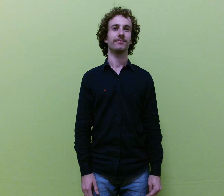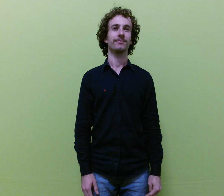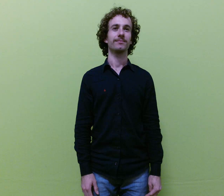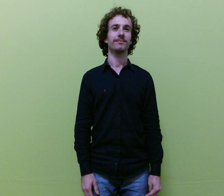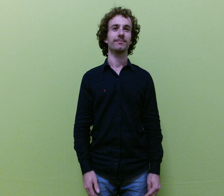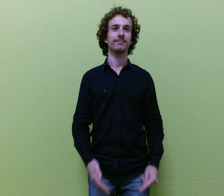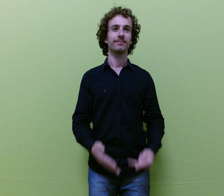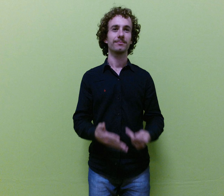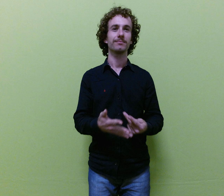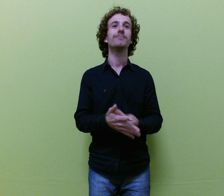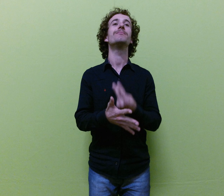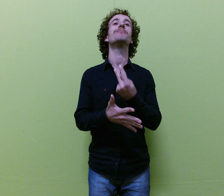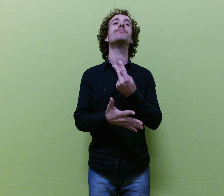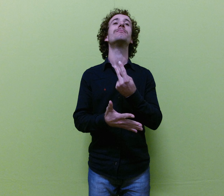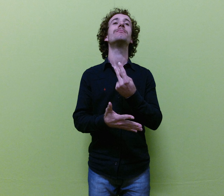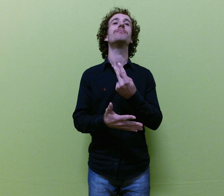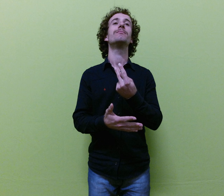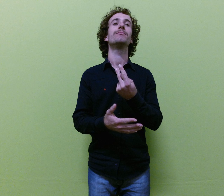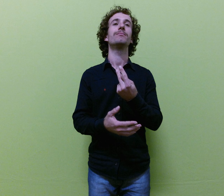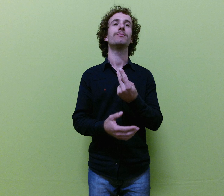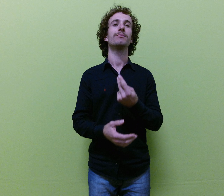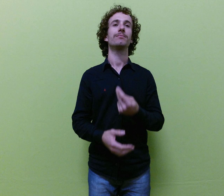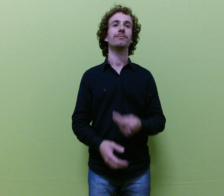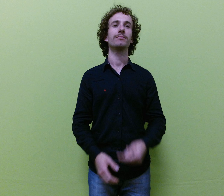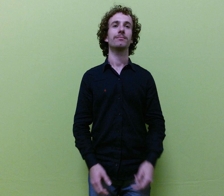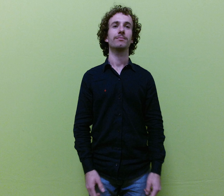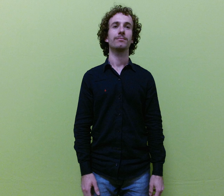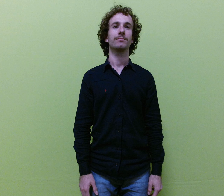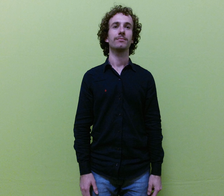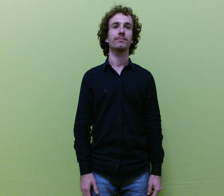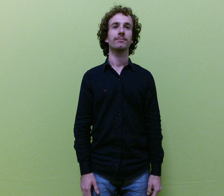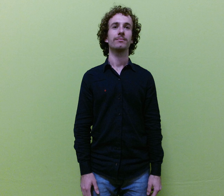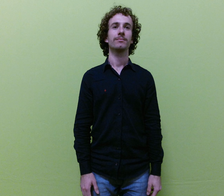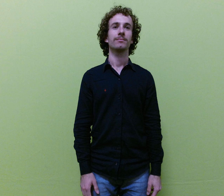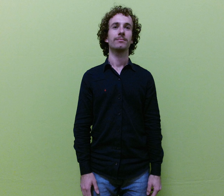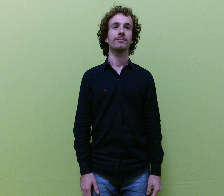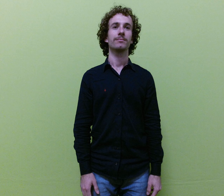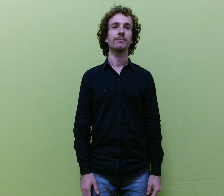acontecer